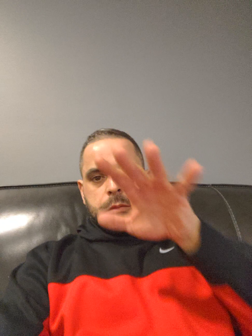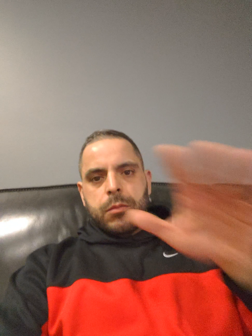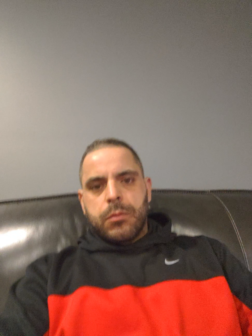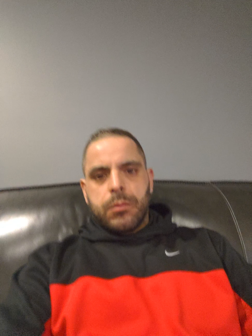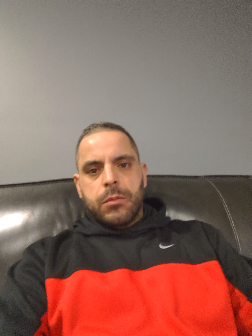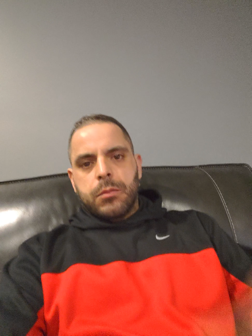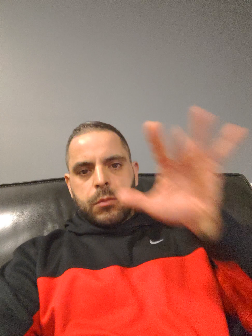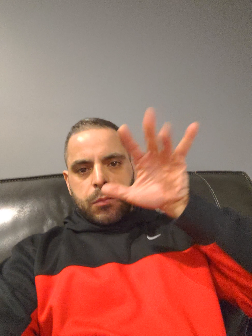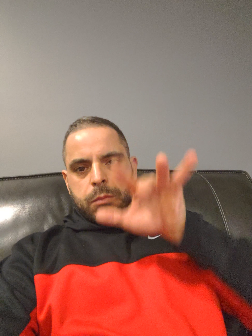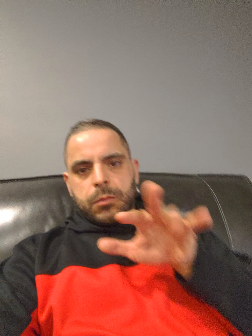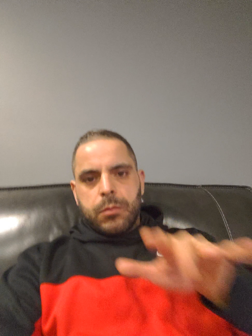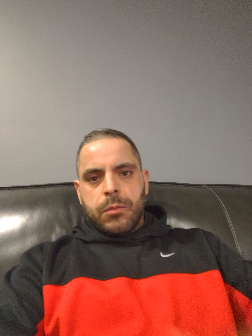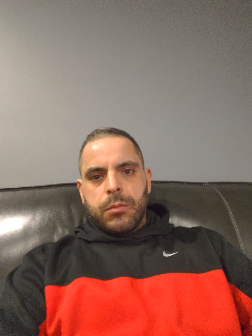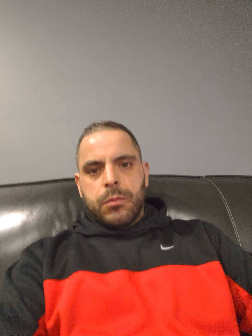snow